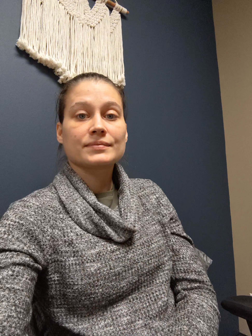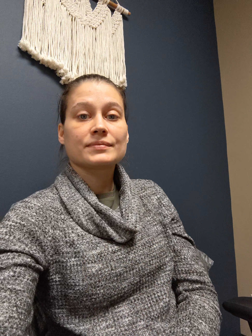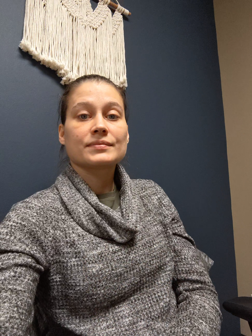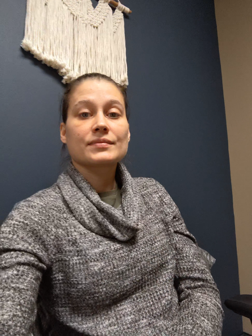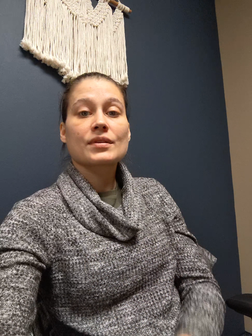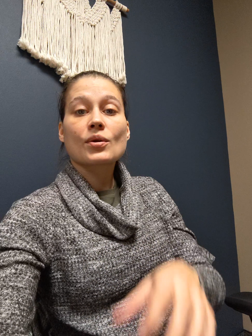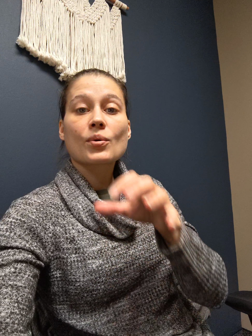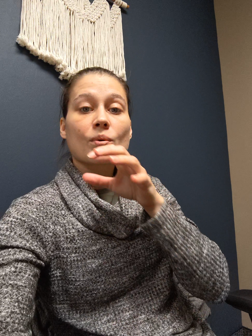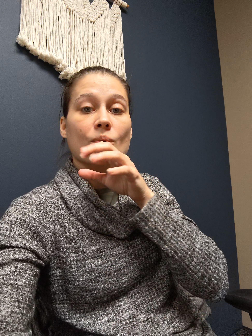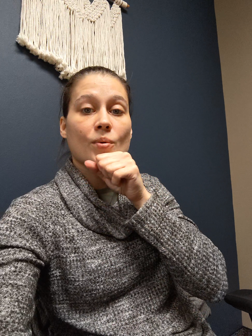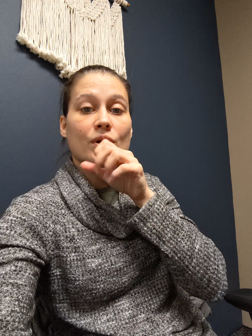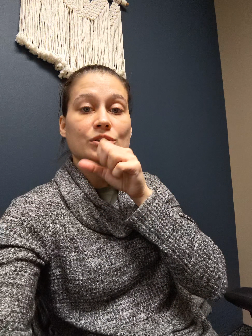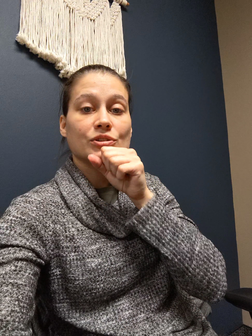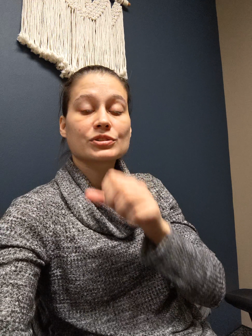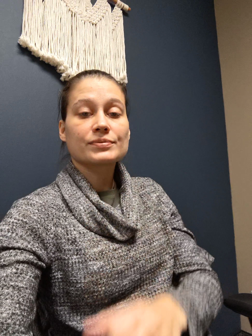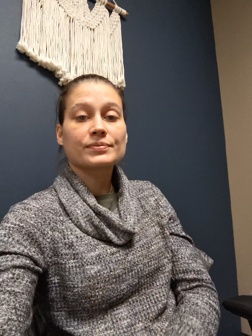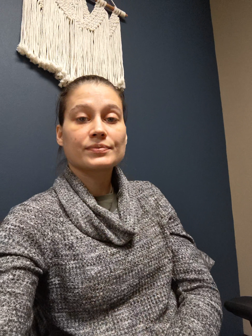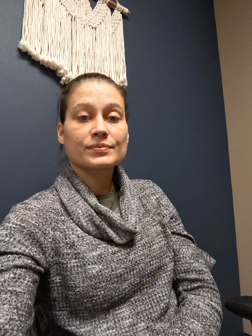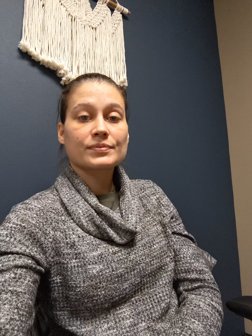orange